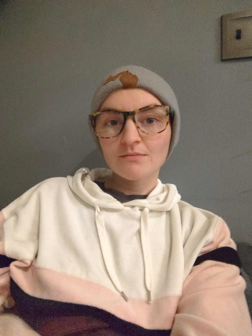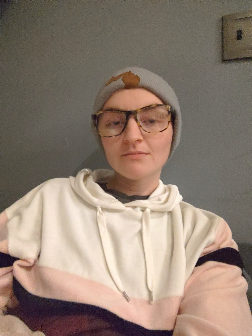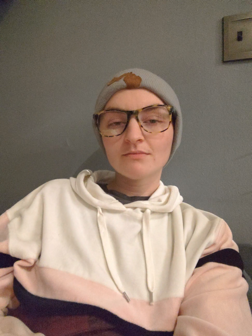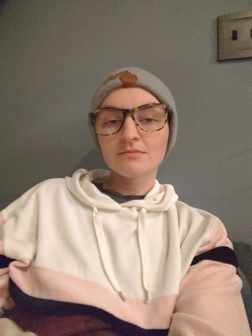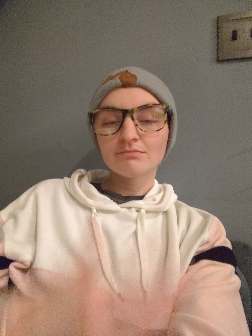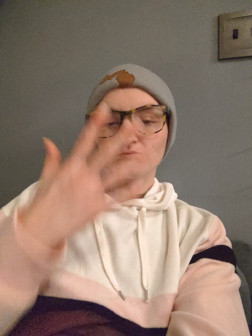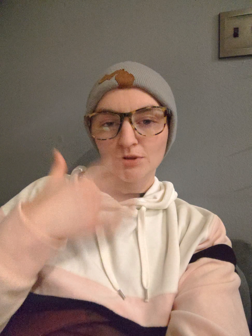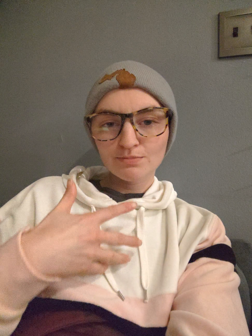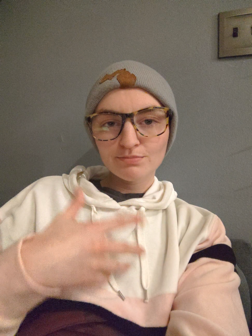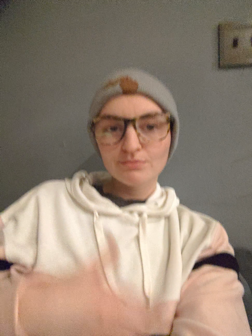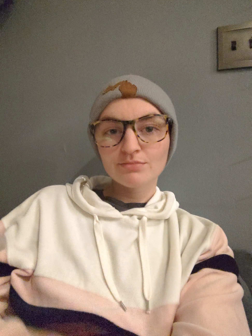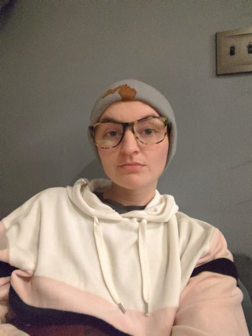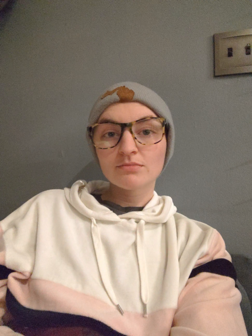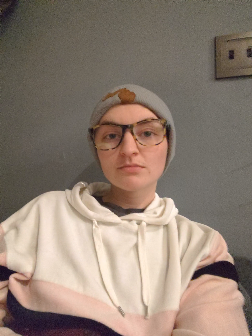sad